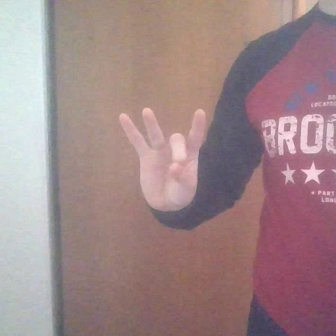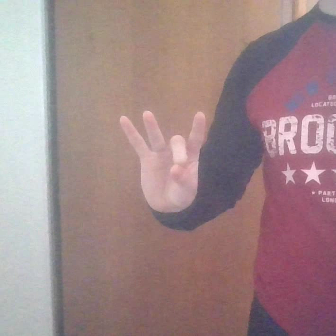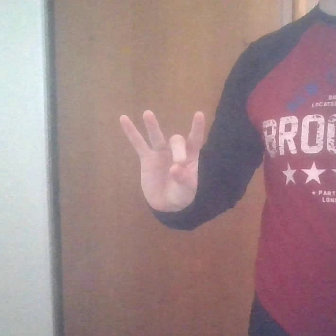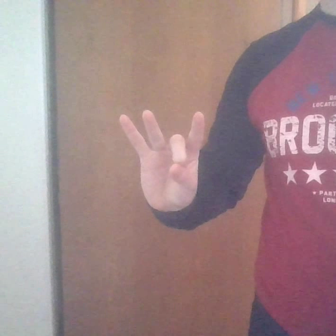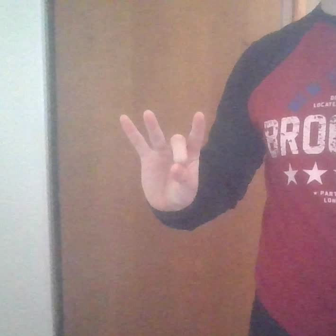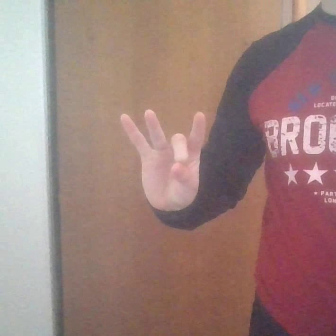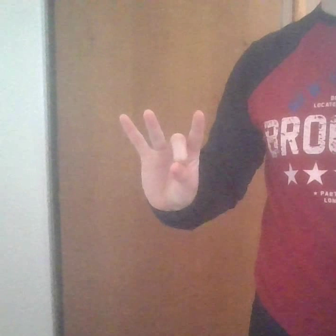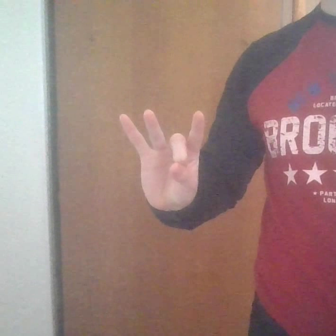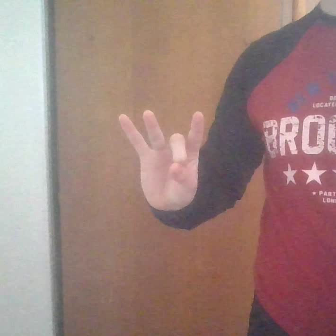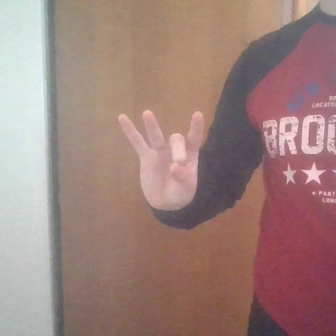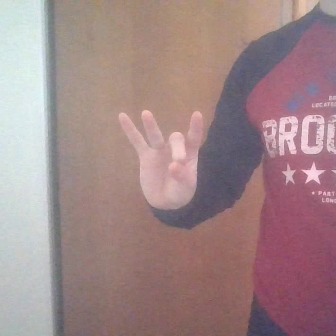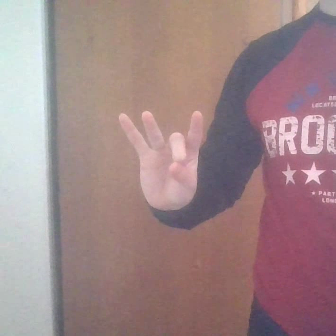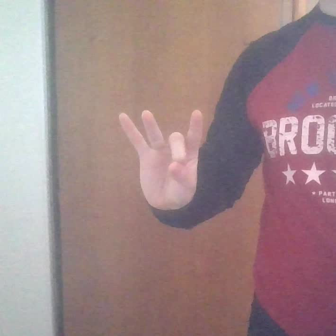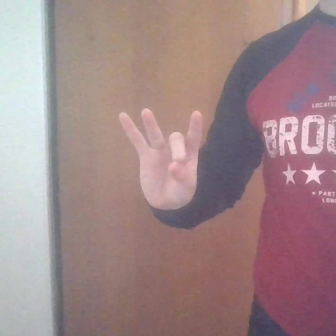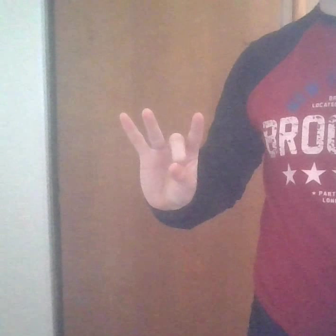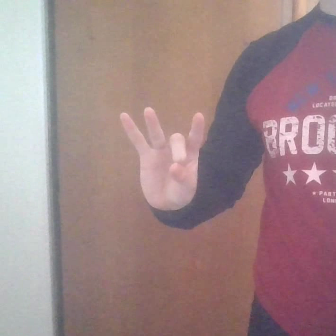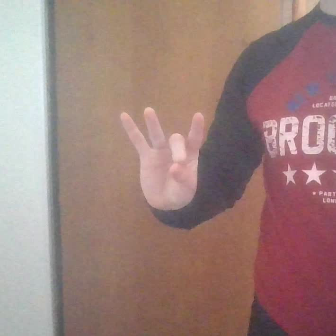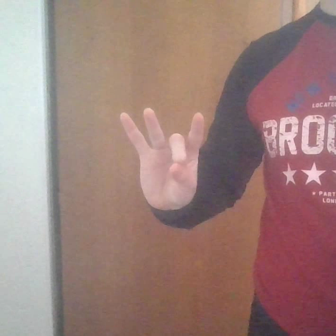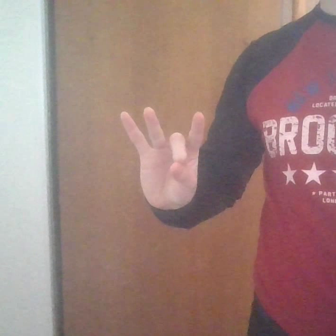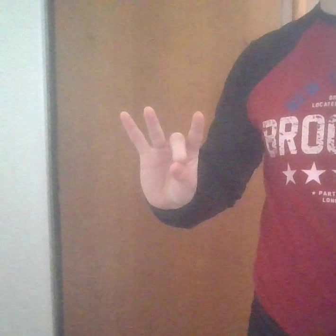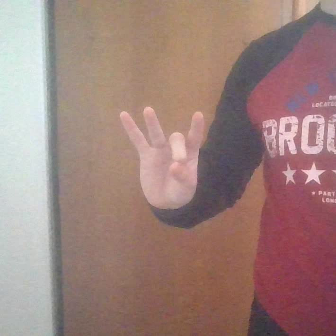Р